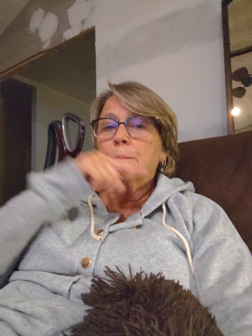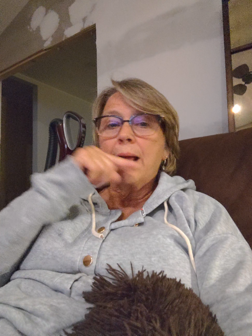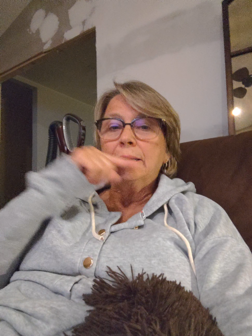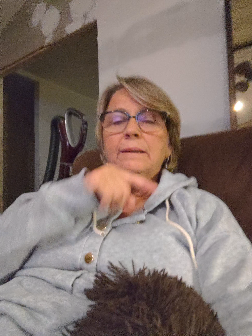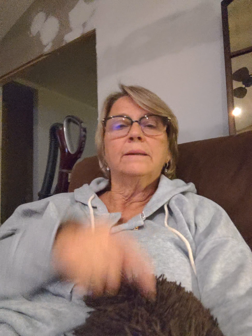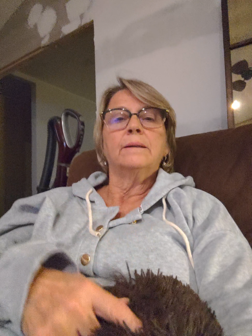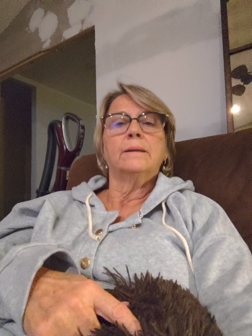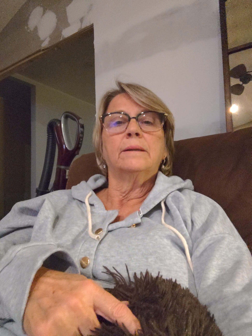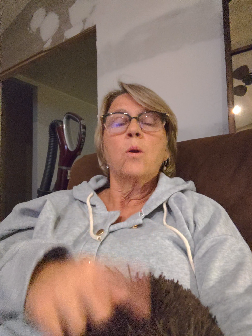toothbrush